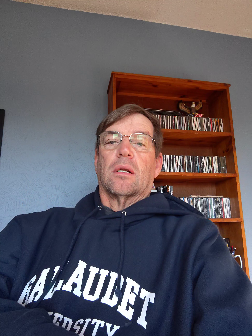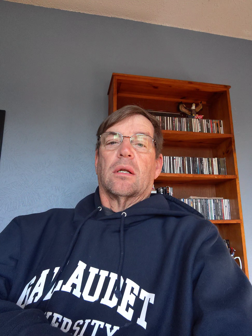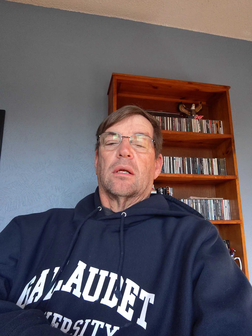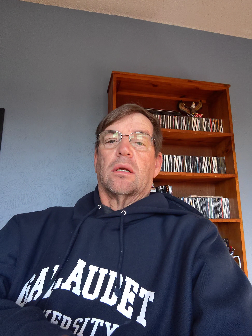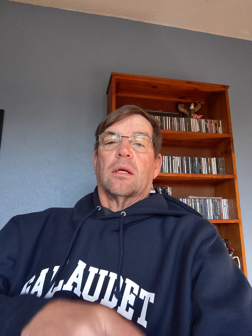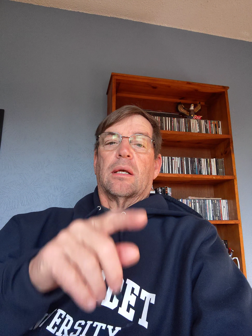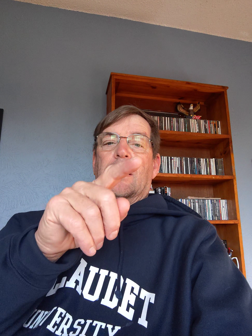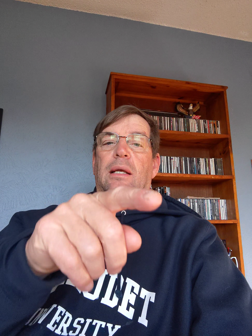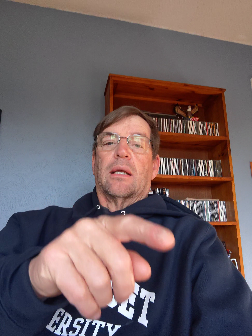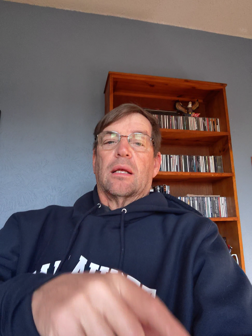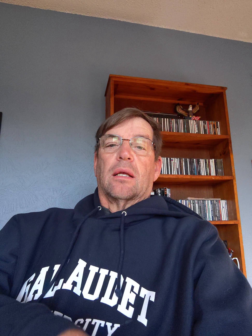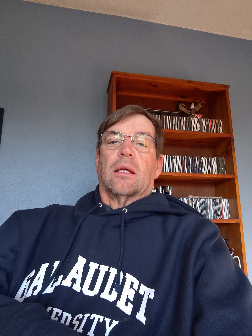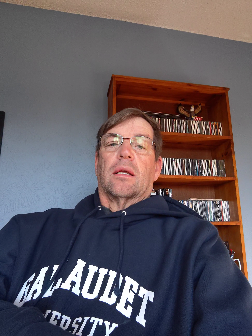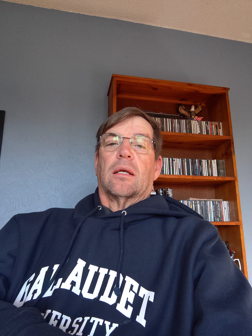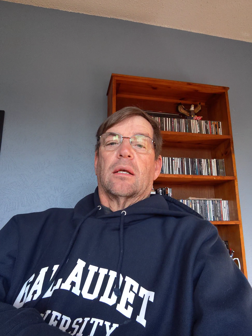he/she/it